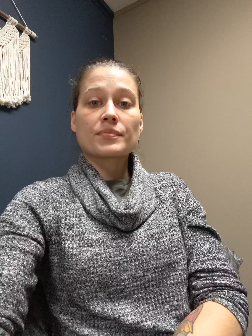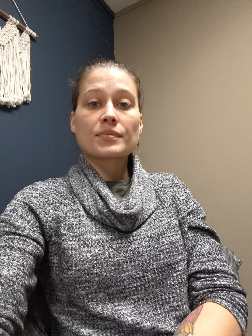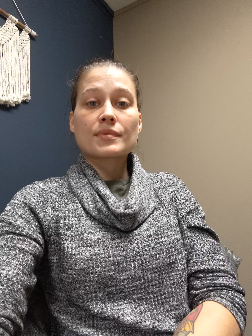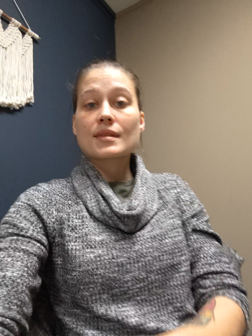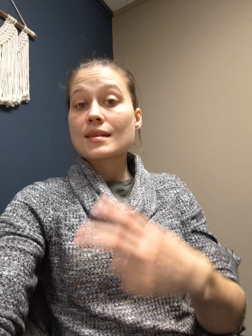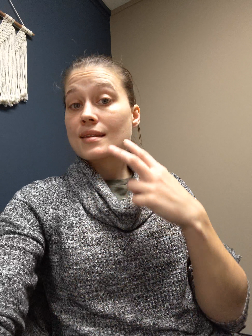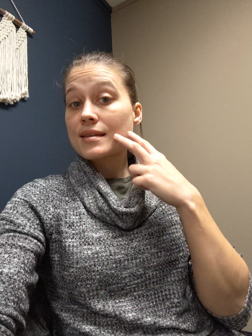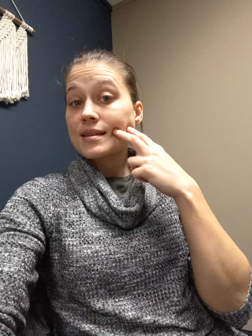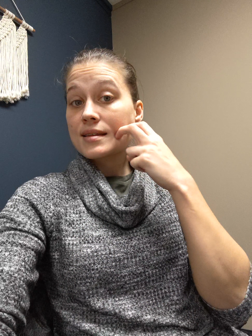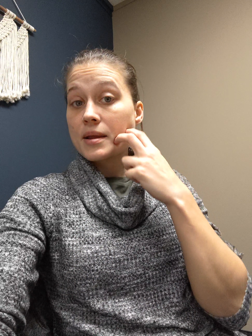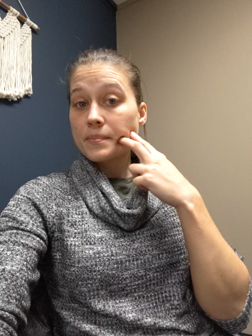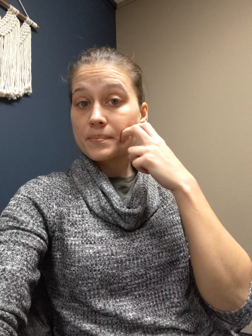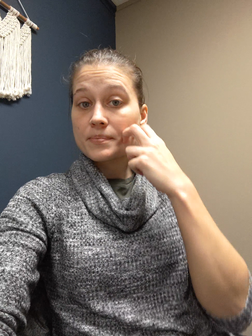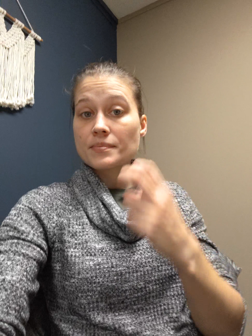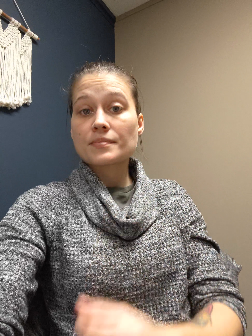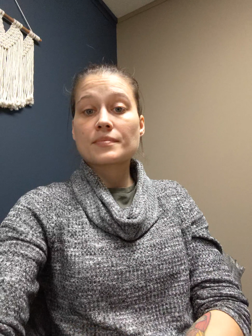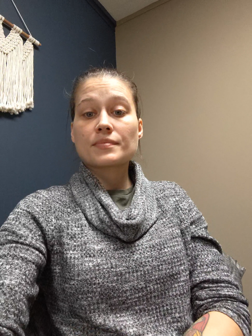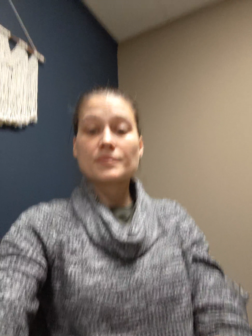gum